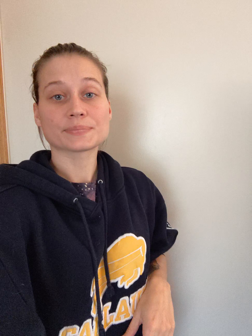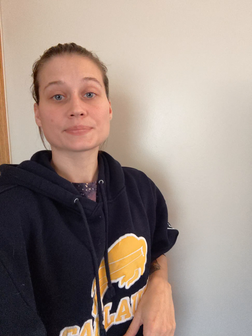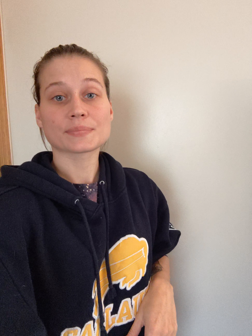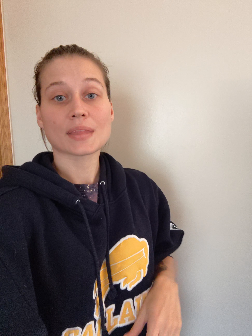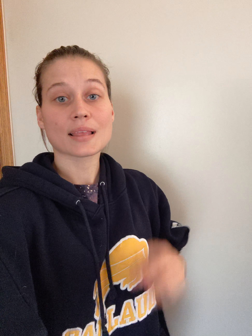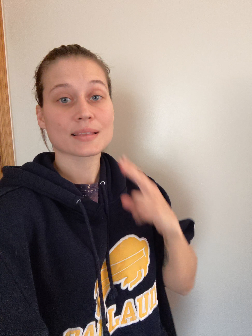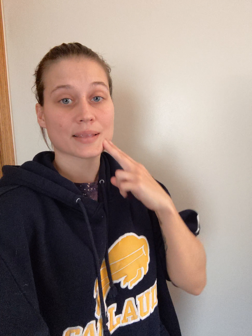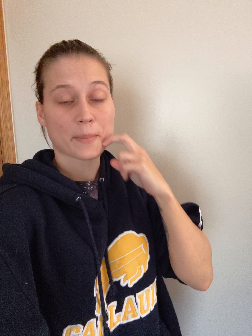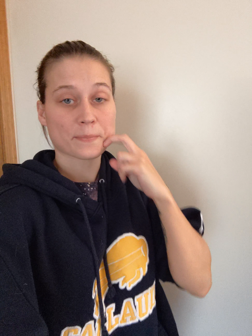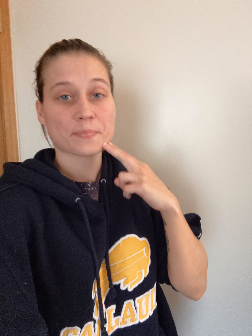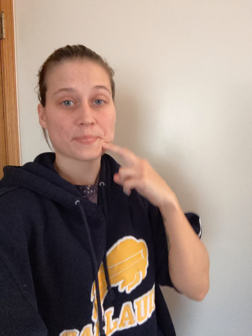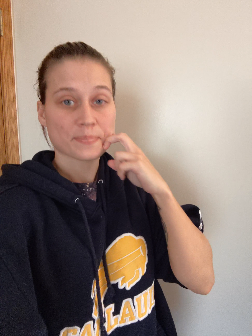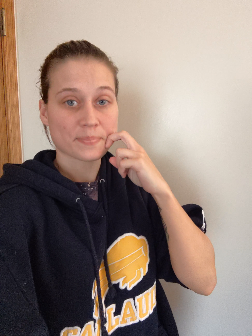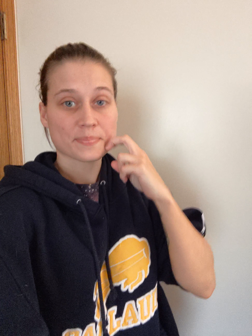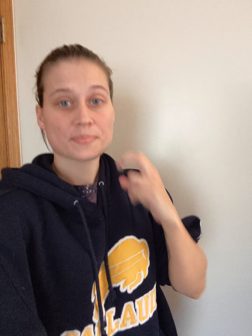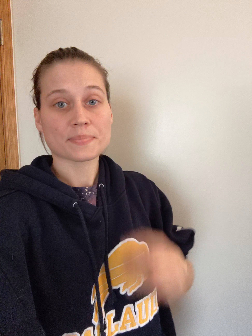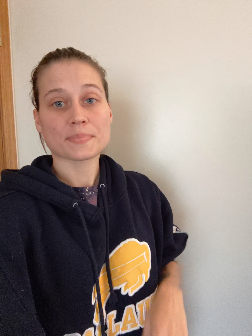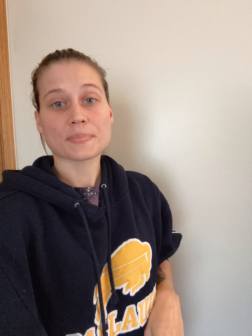gum